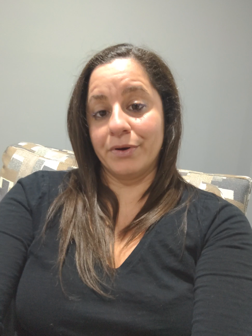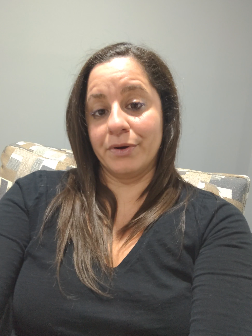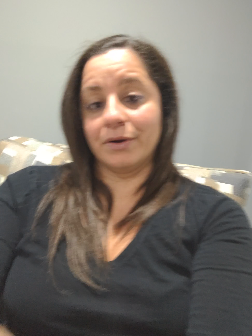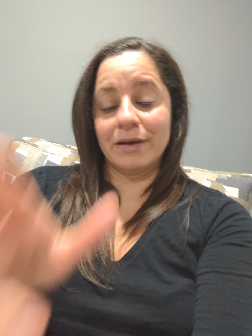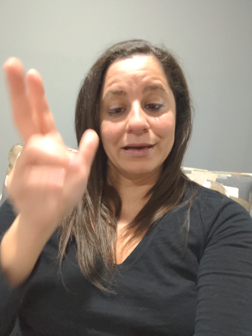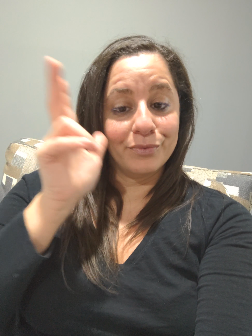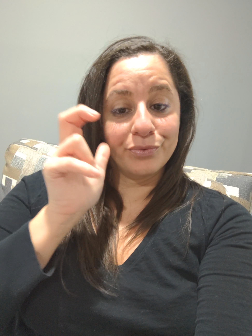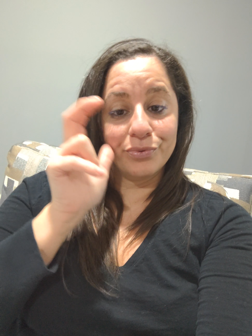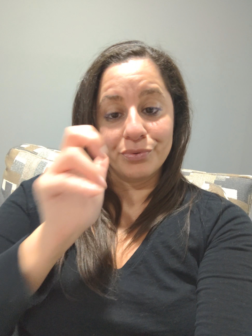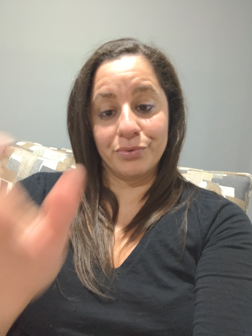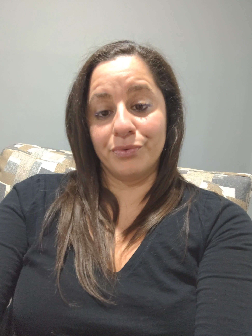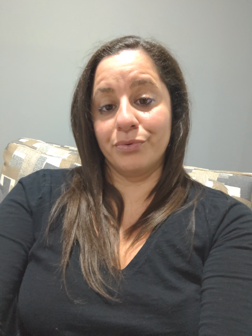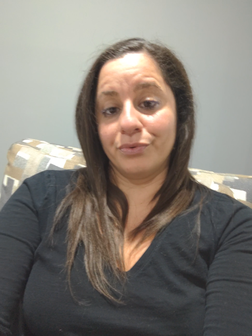hear